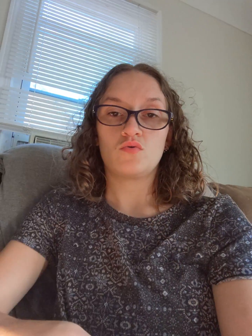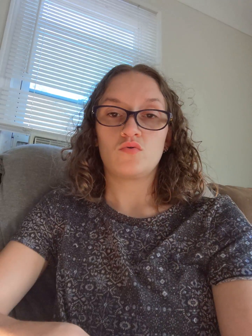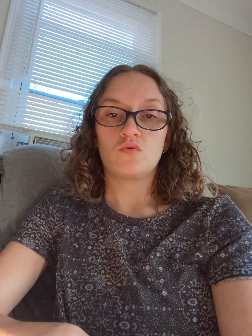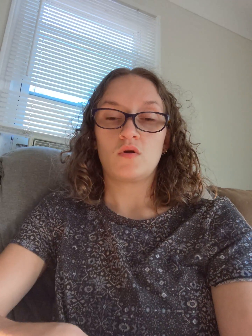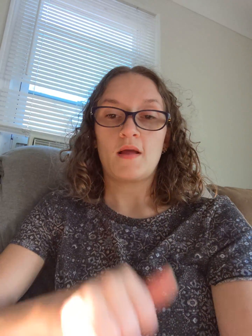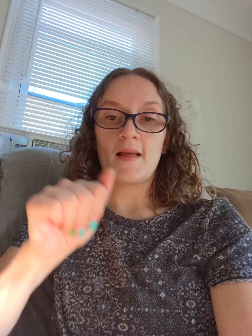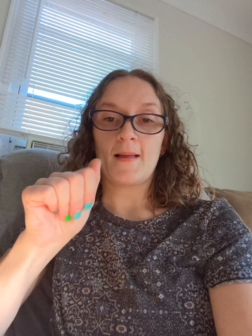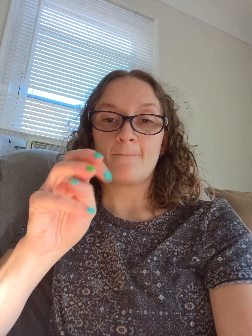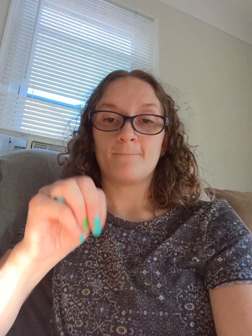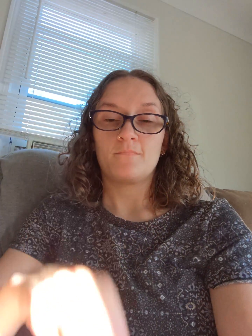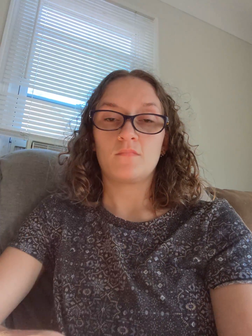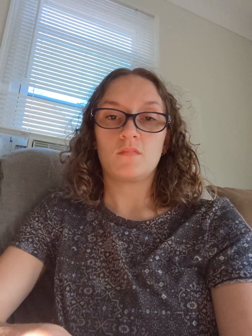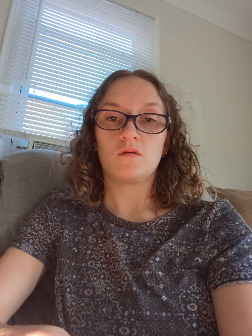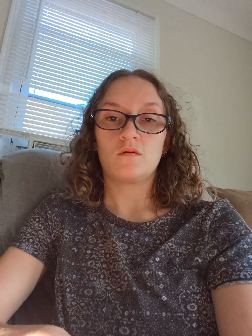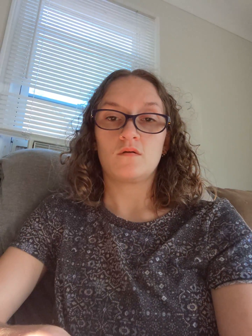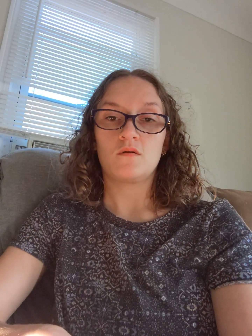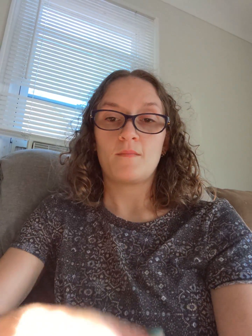am